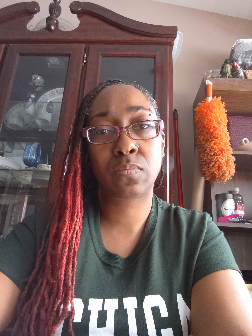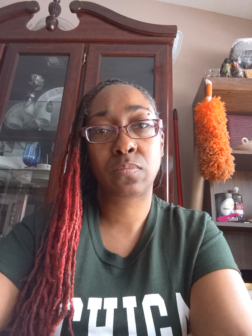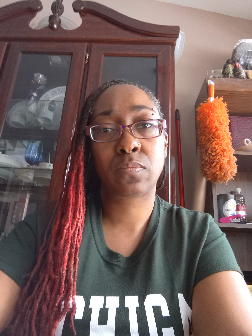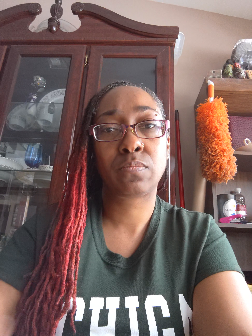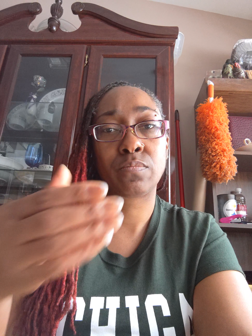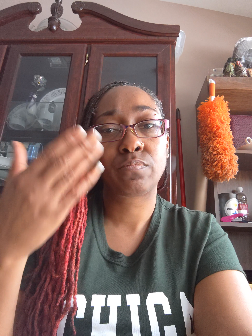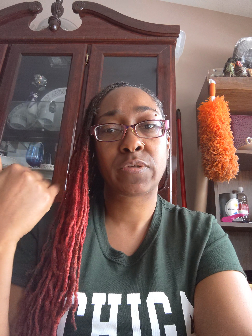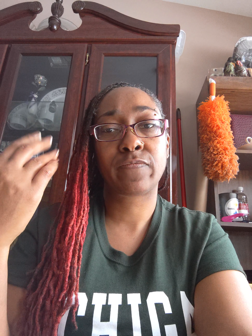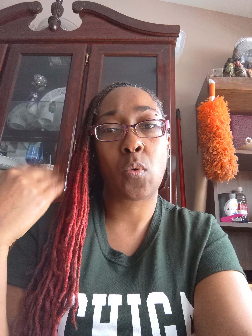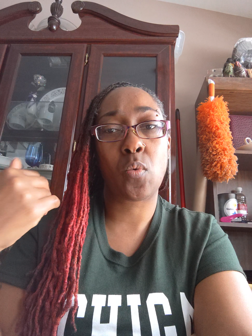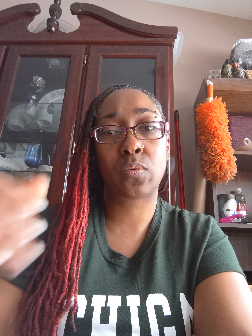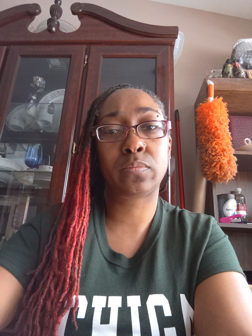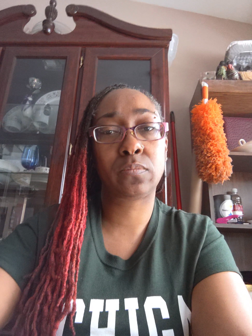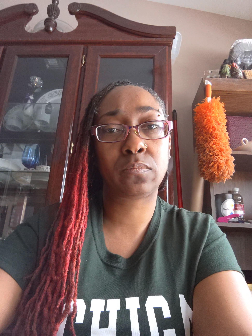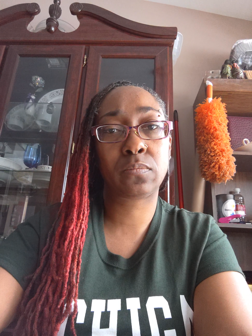before